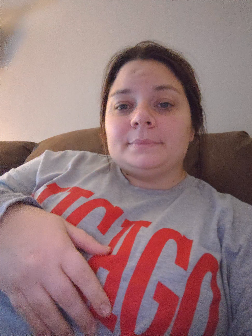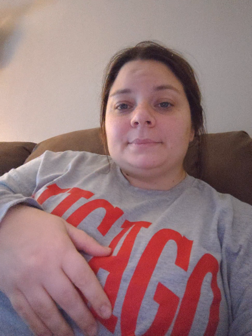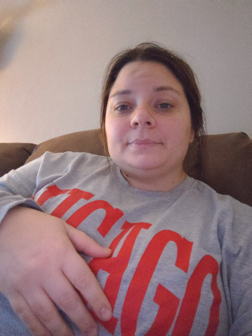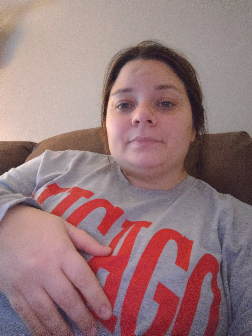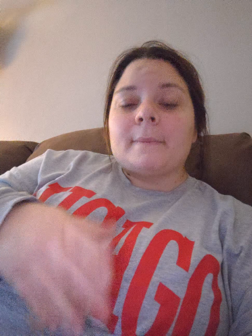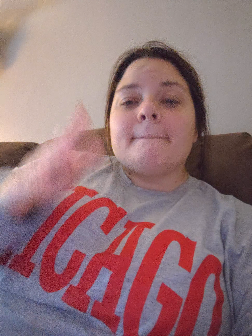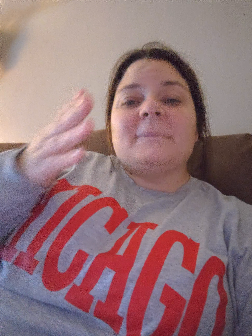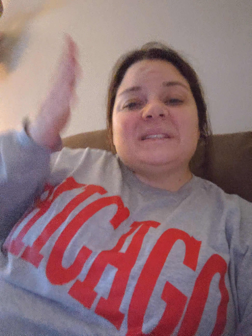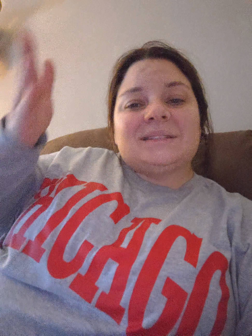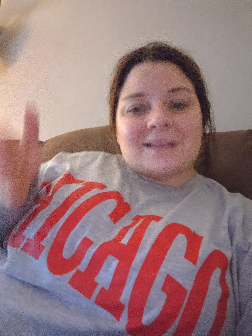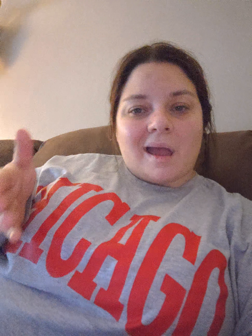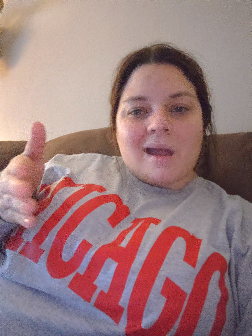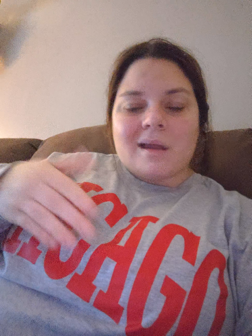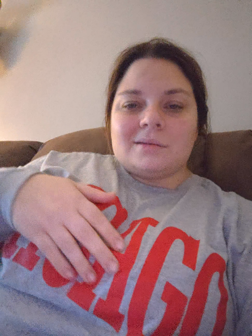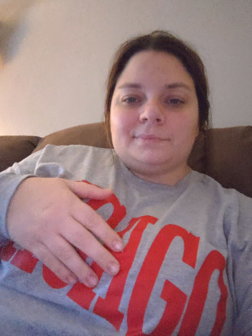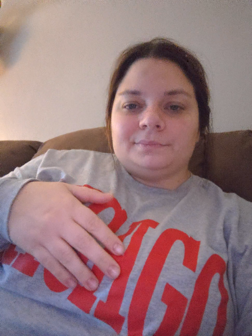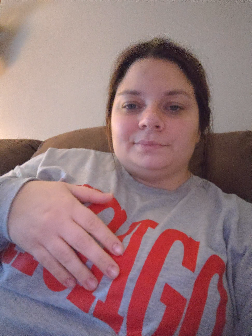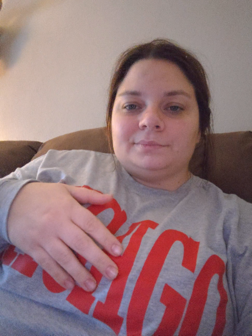beside